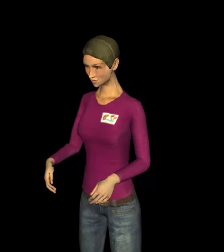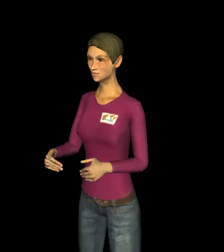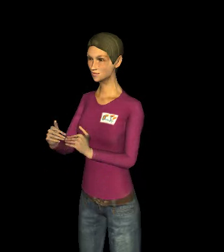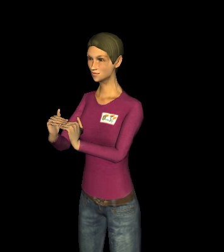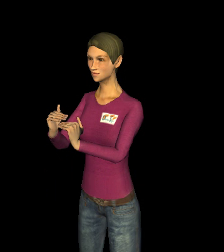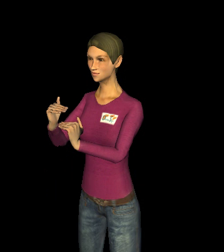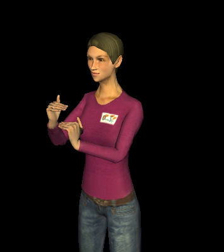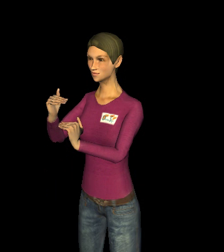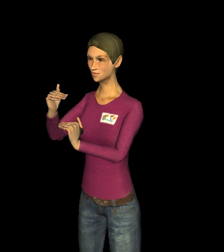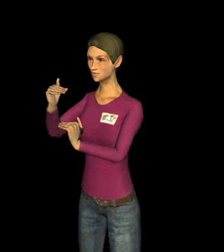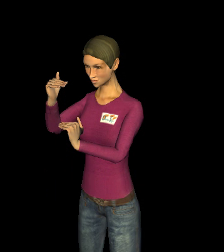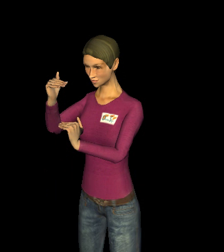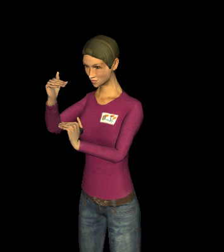طابق